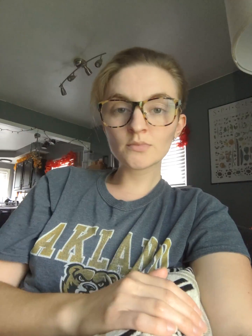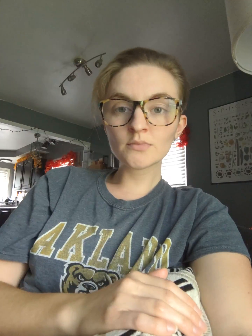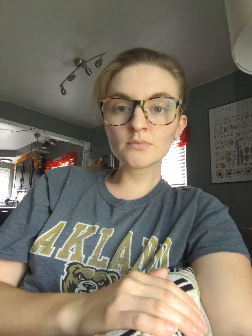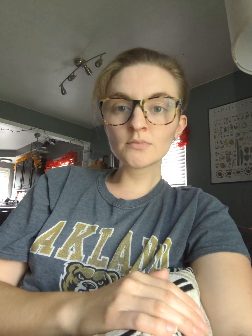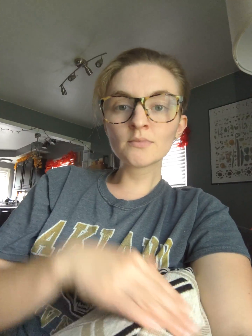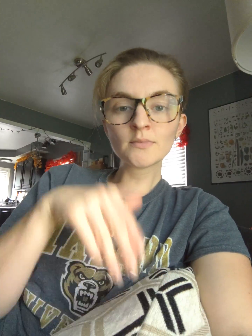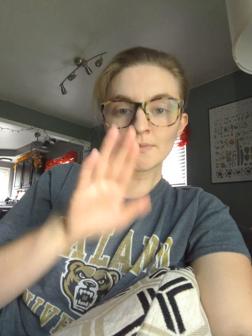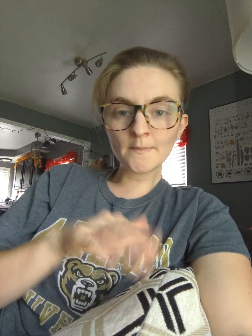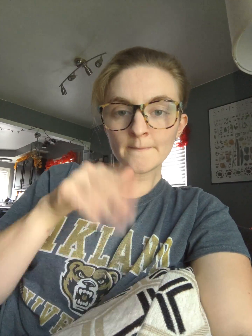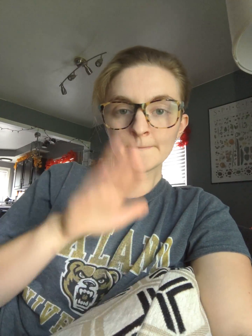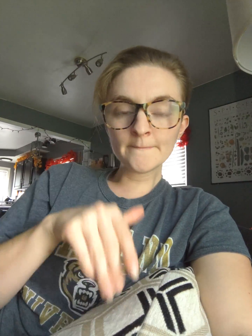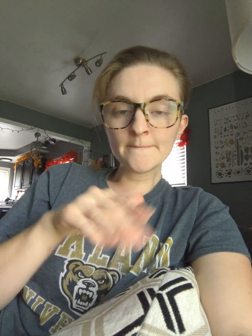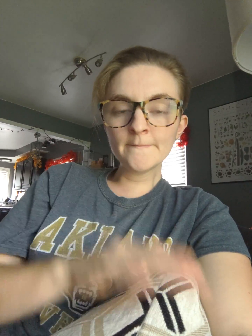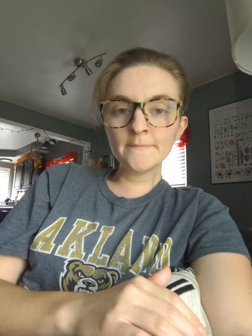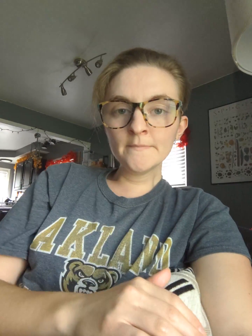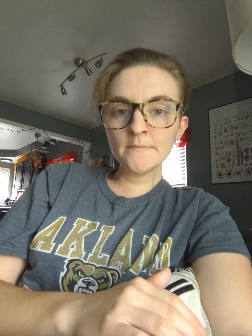paint